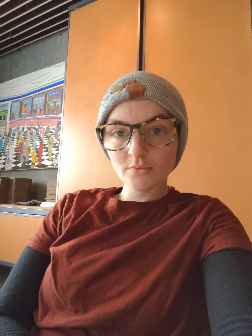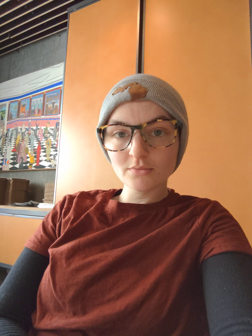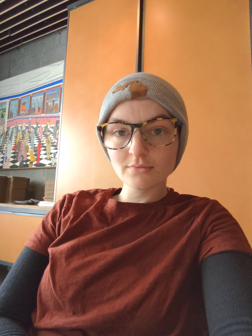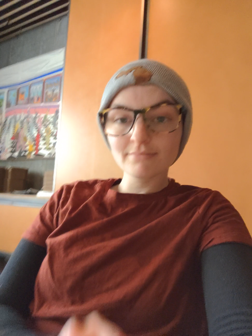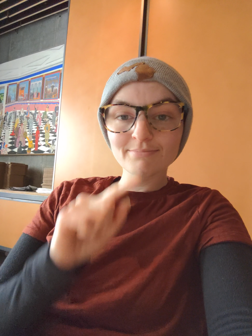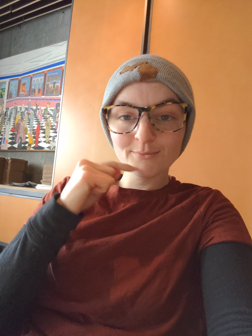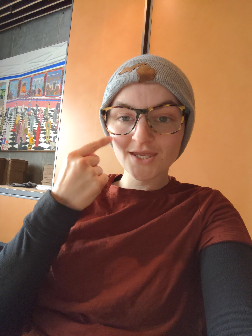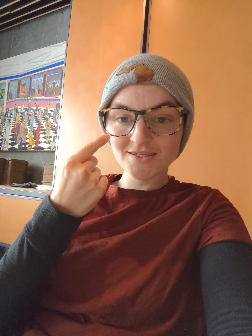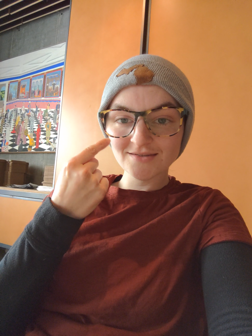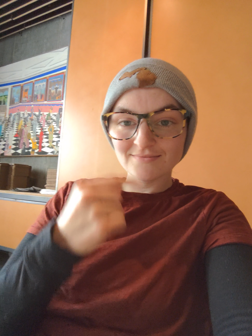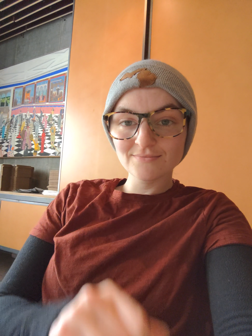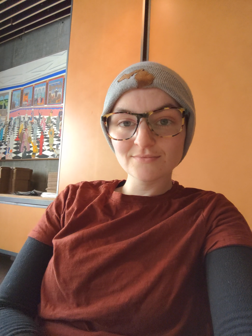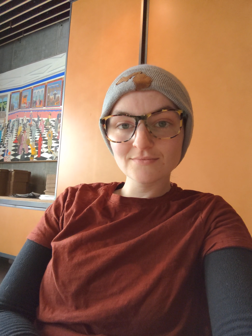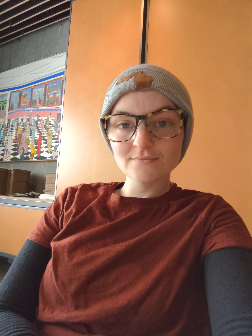smile